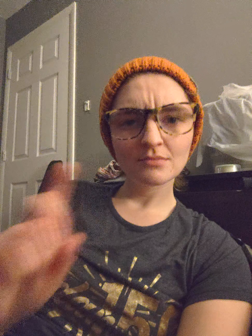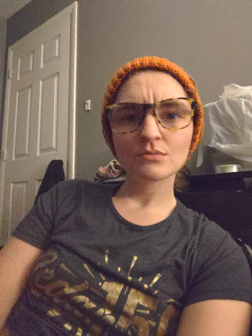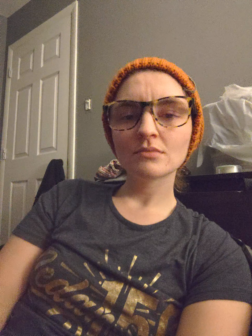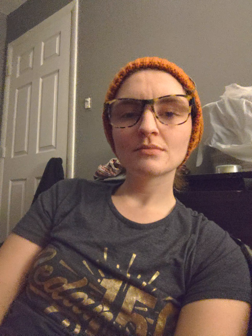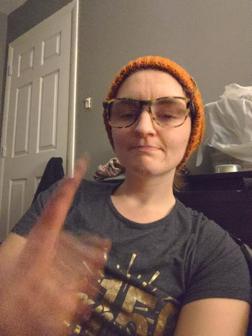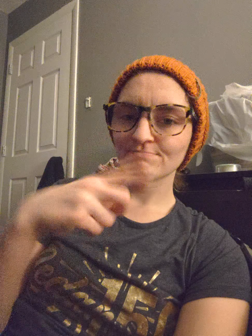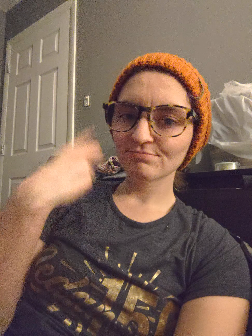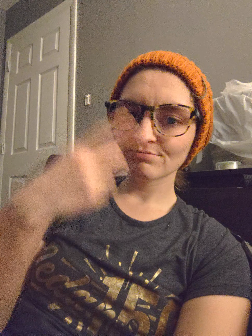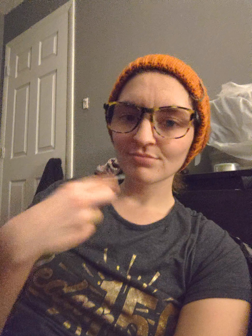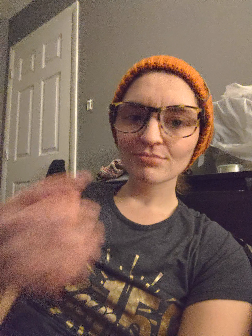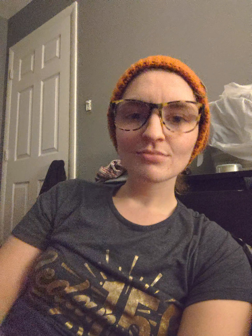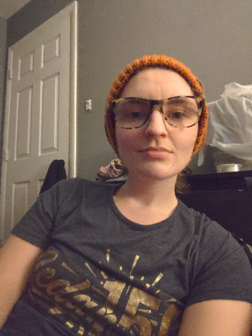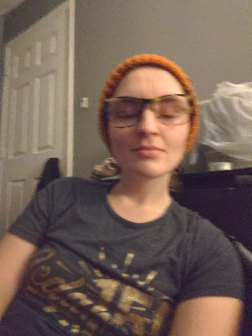face